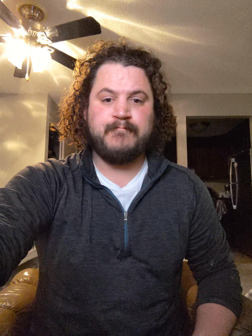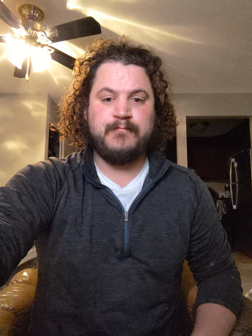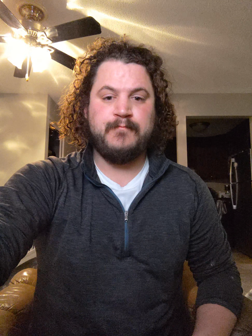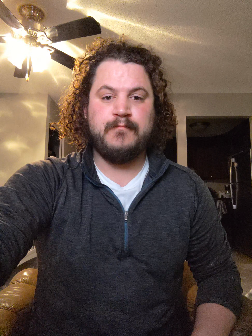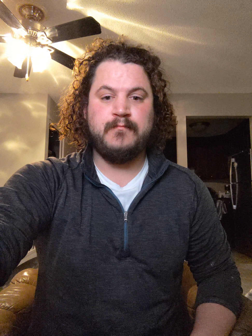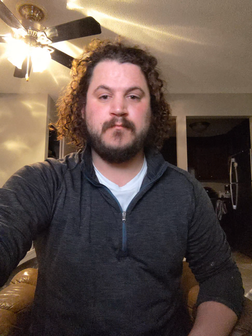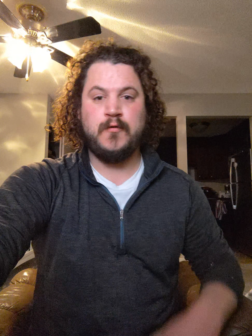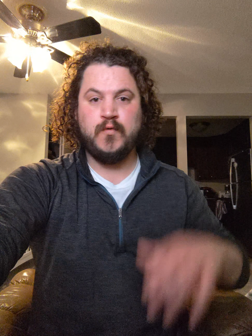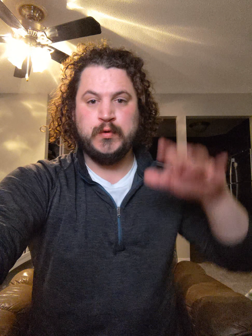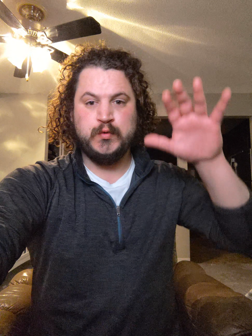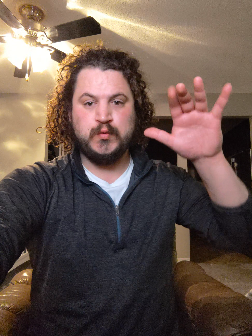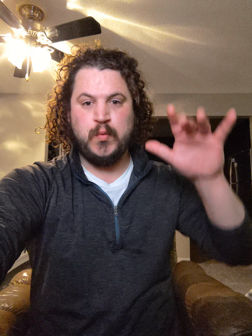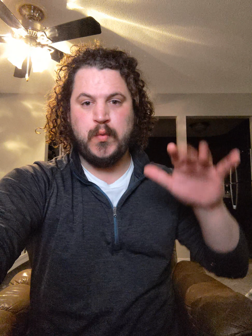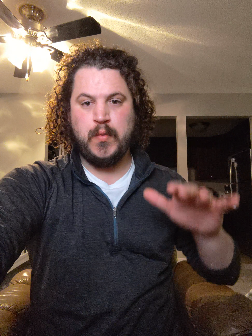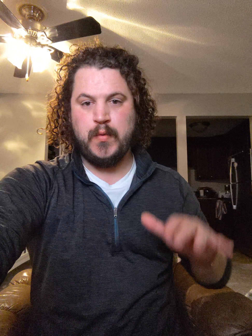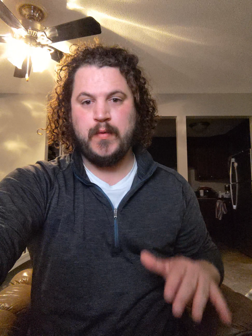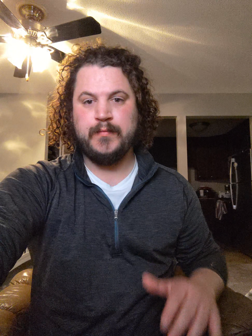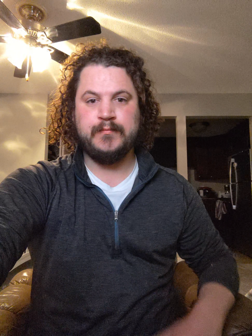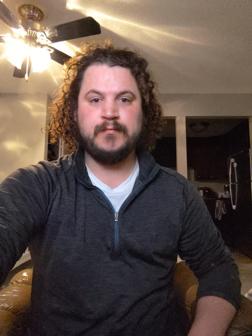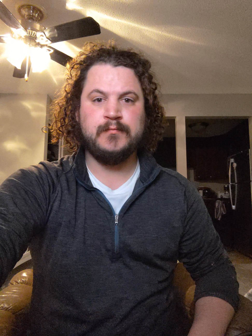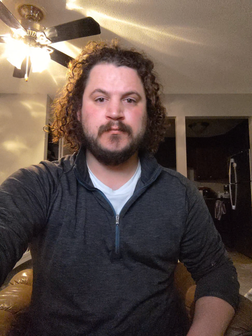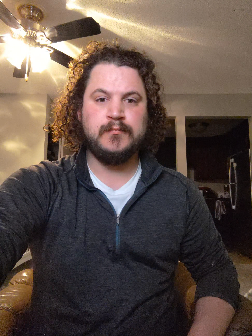snow